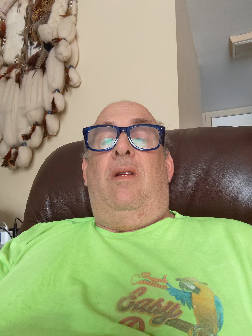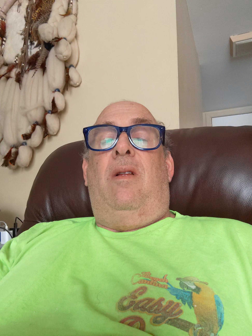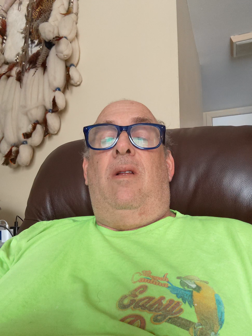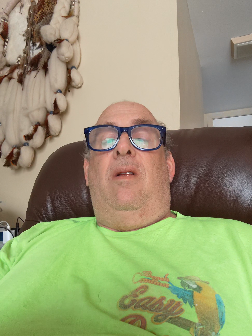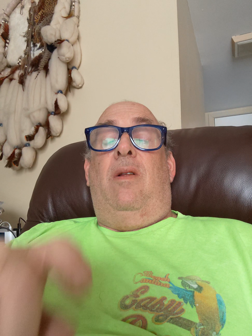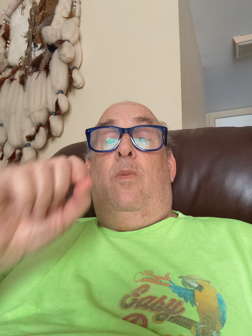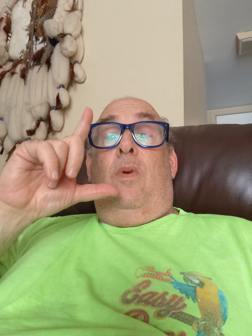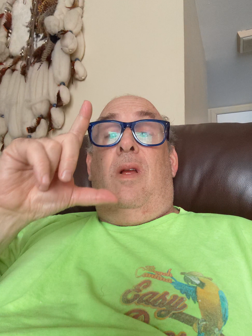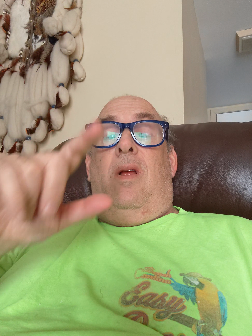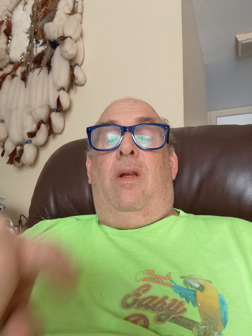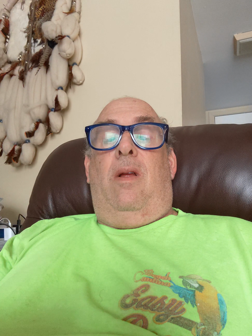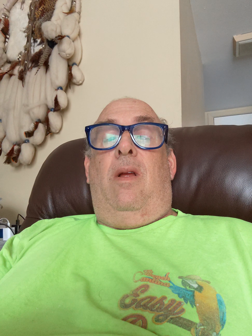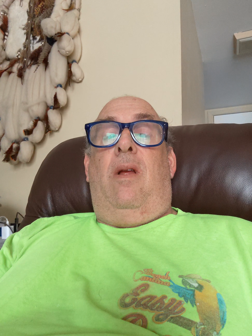wake